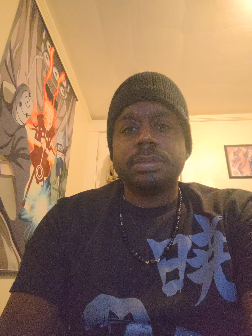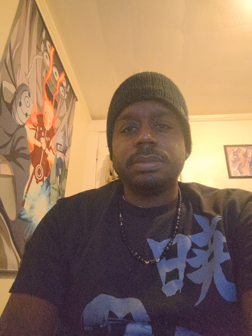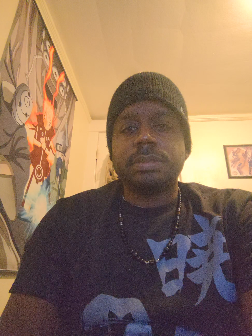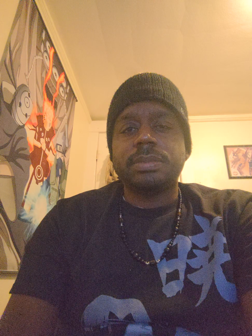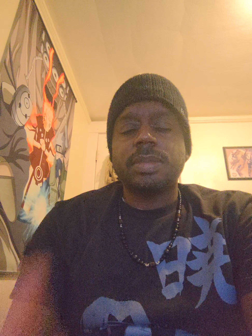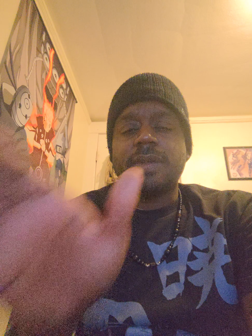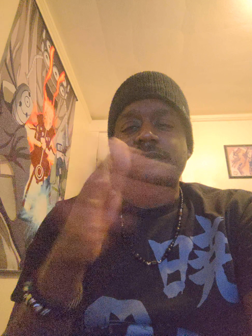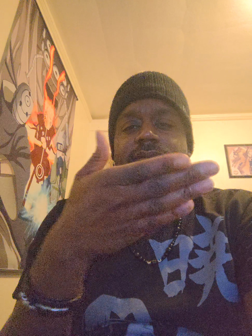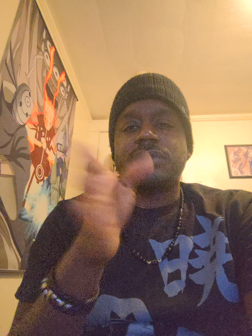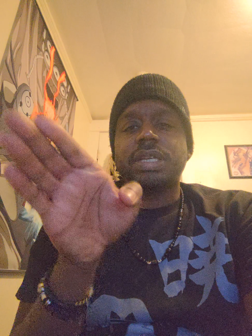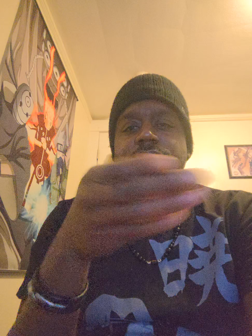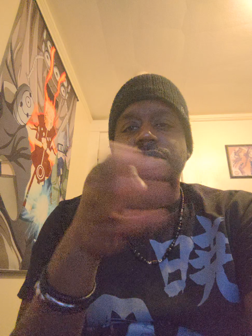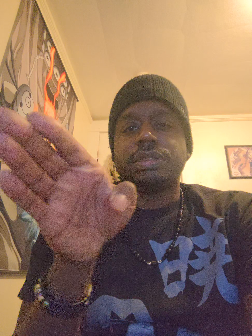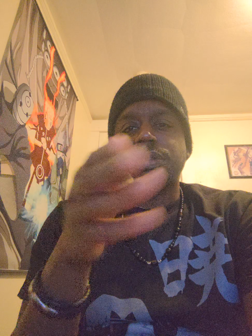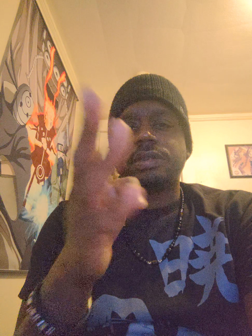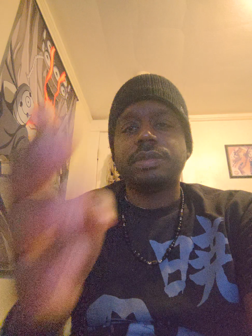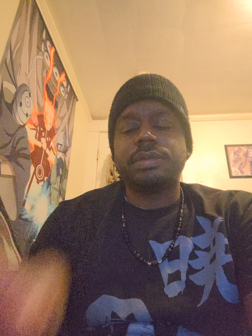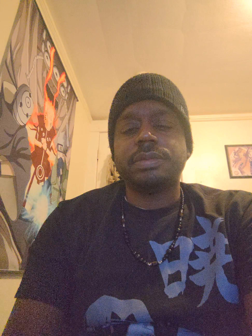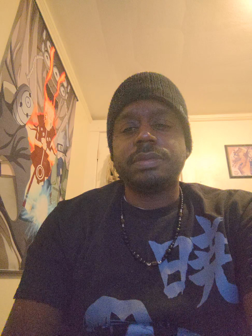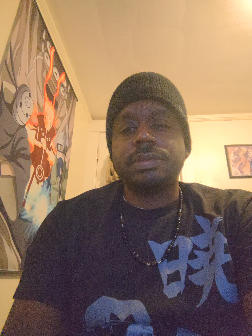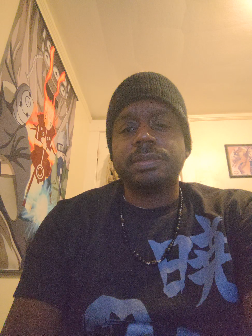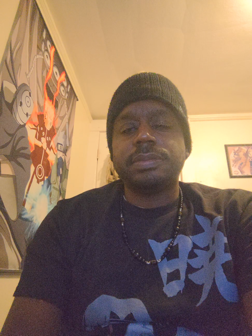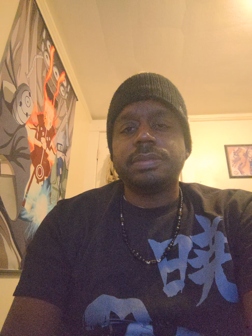fish